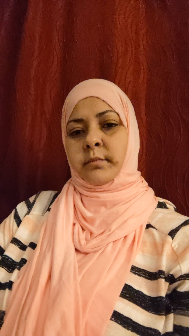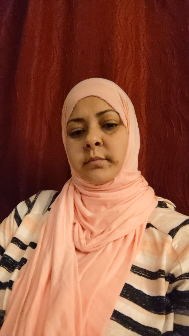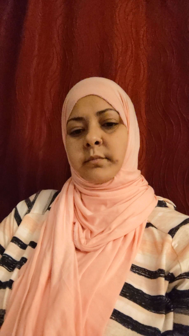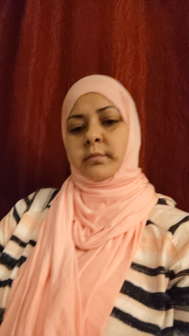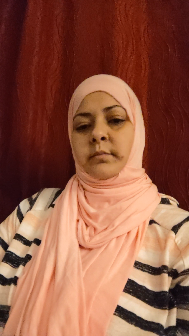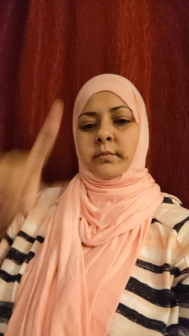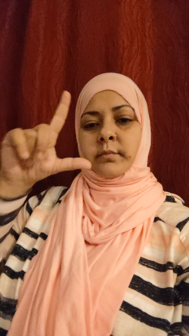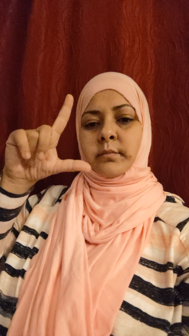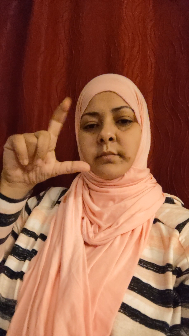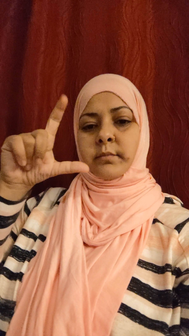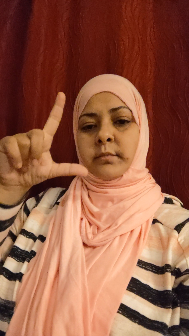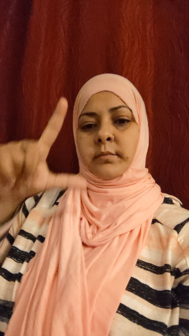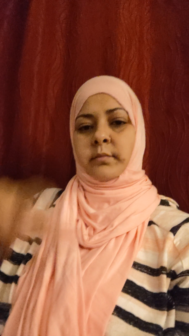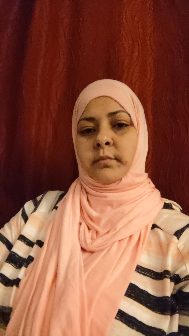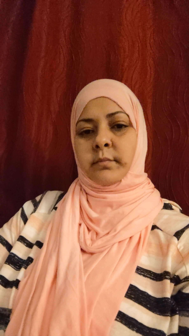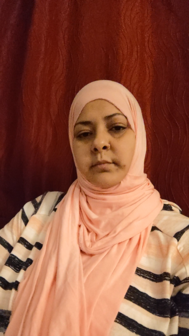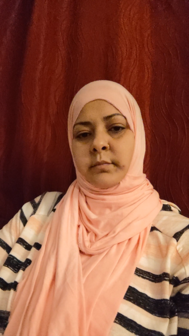camera